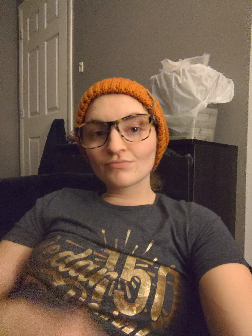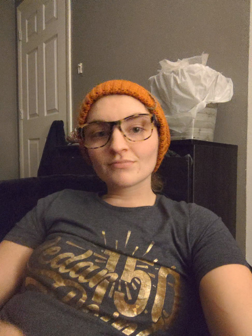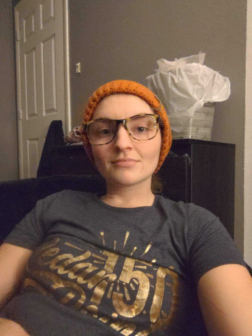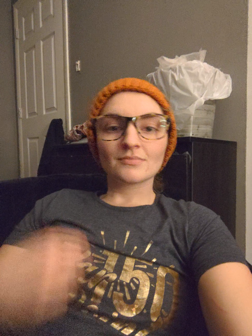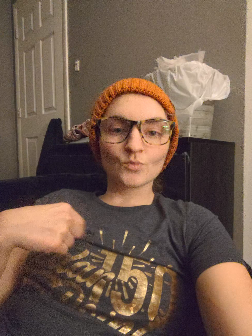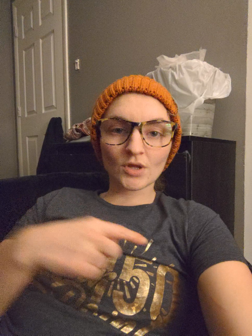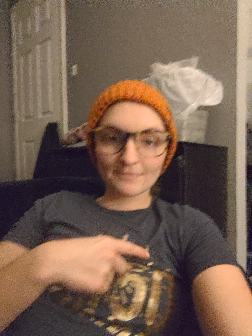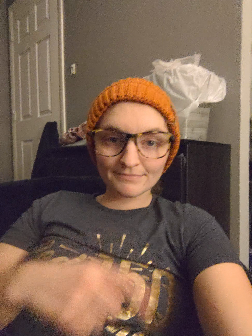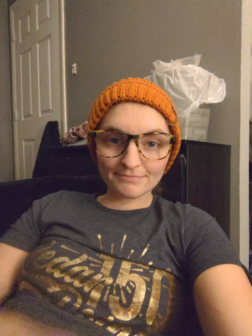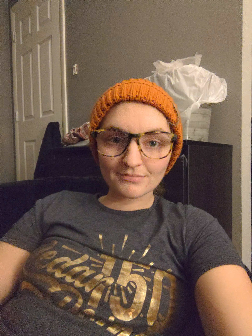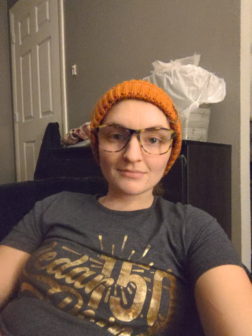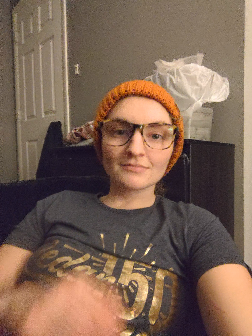we